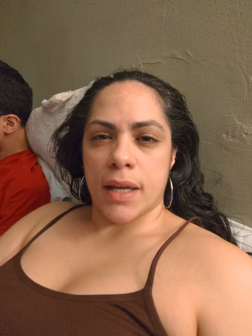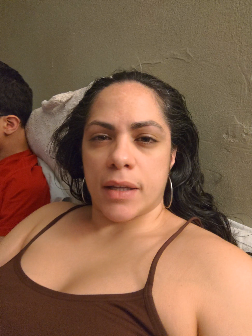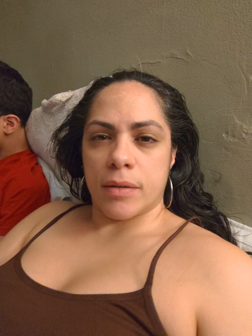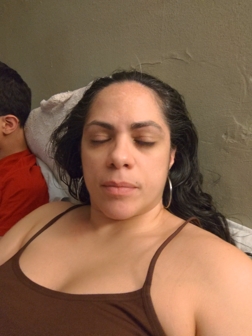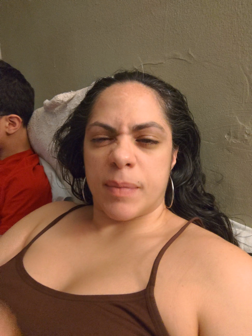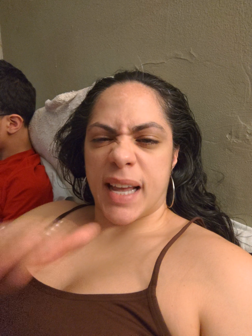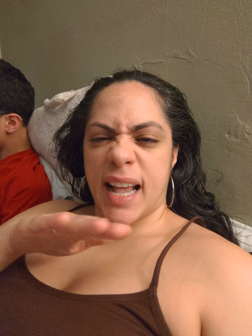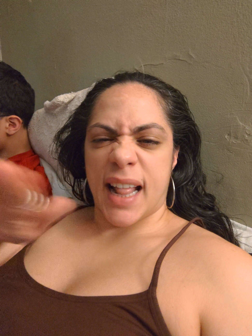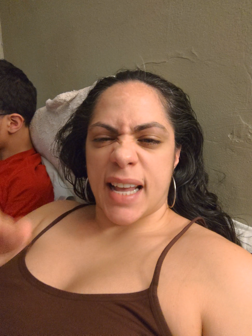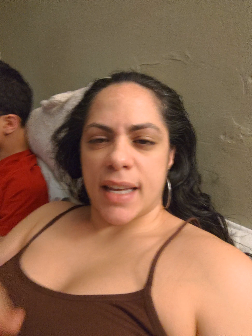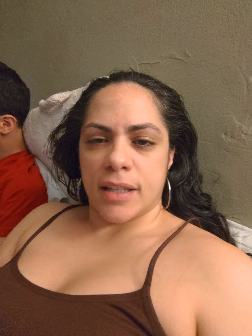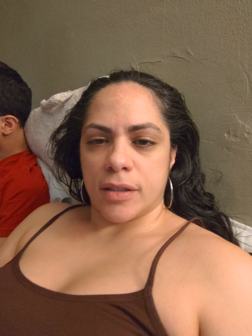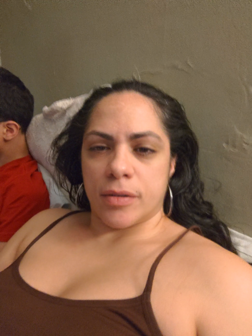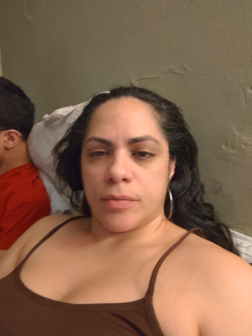clean